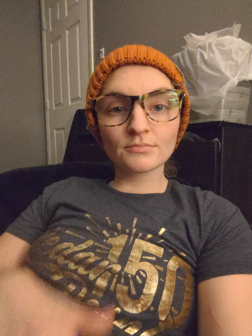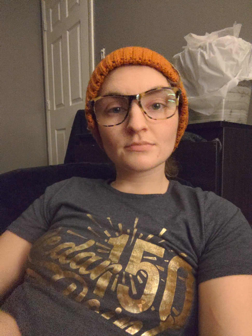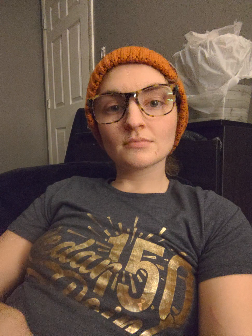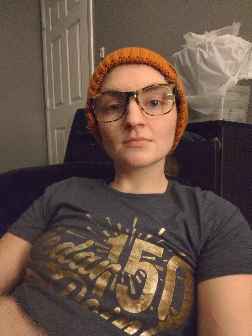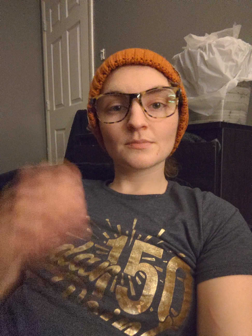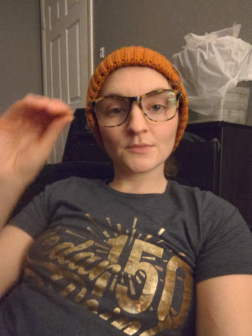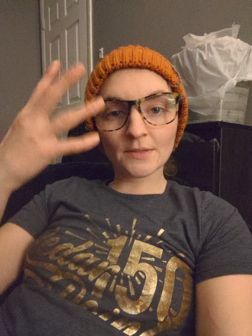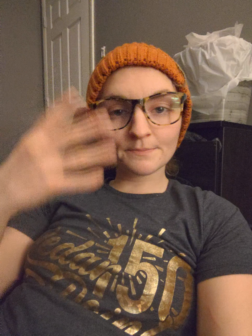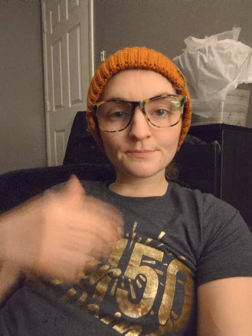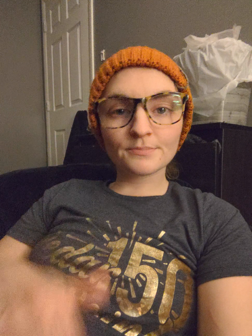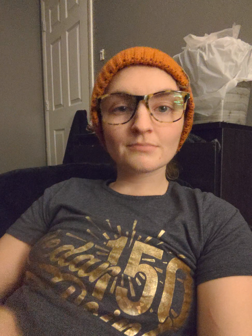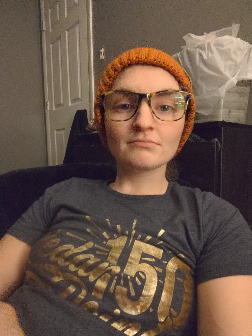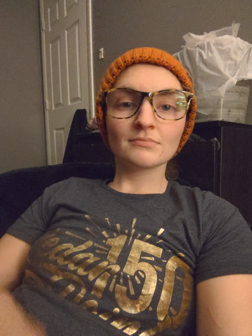lamp